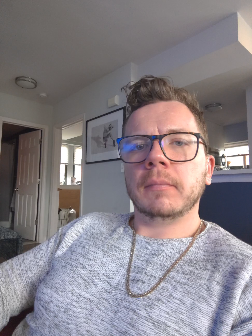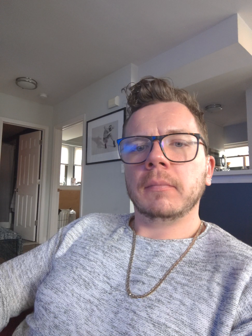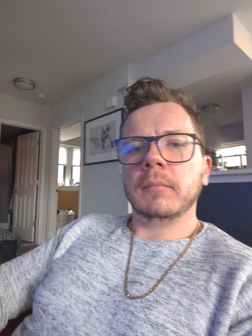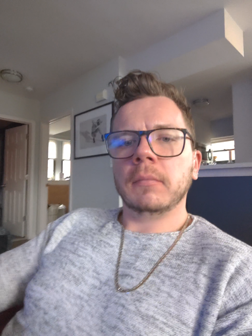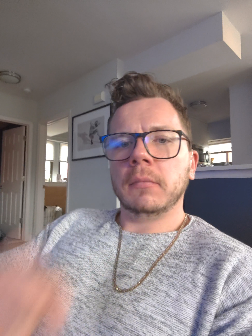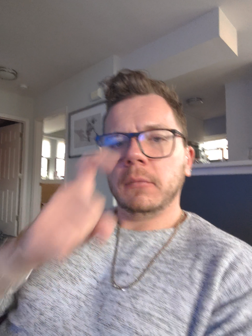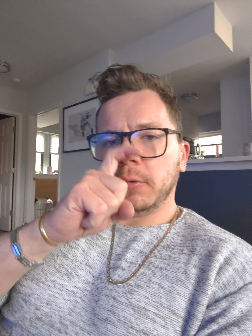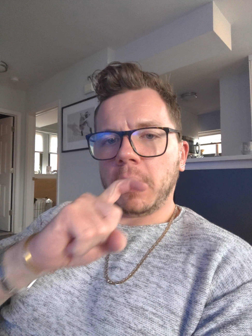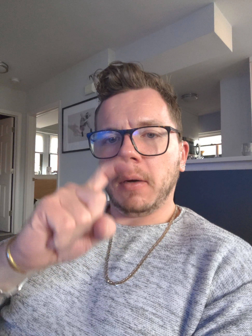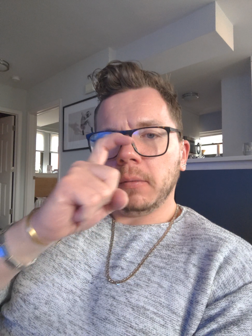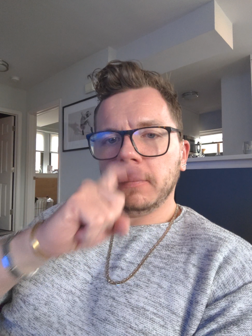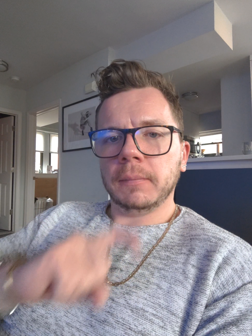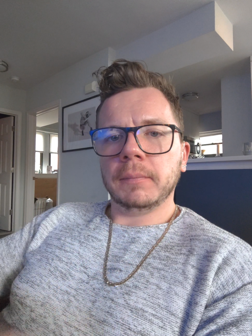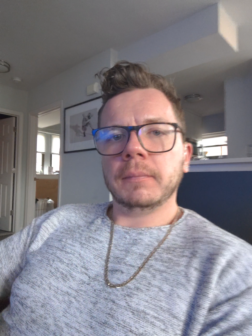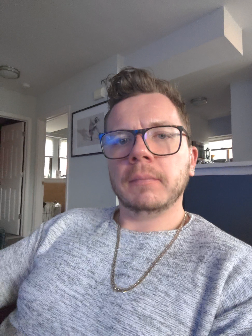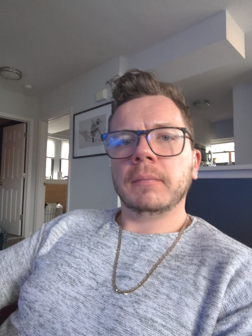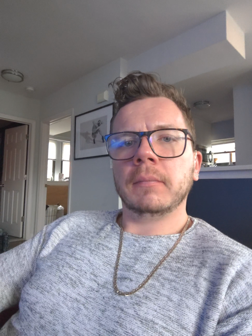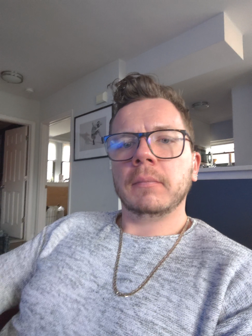doll